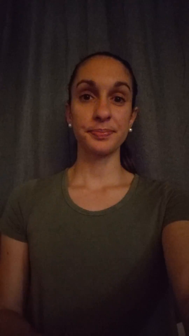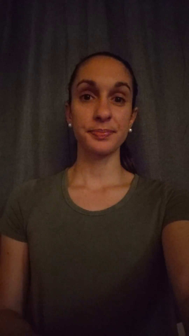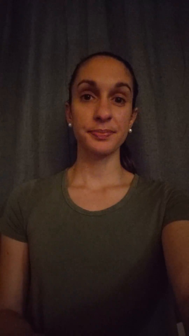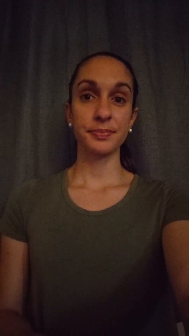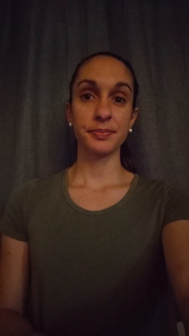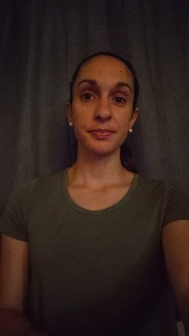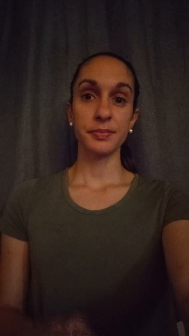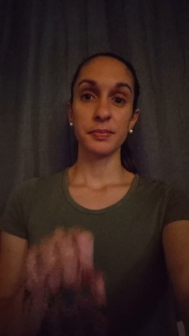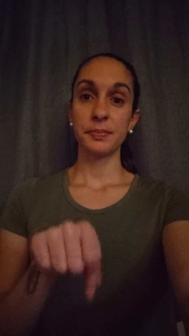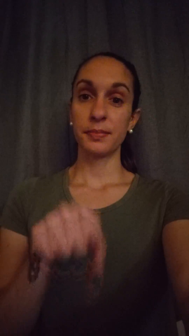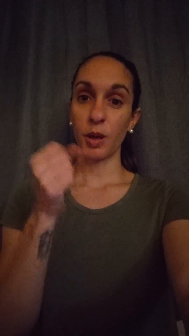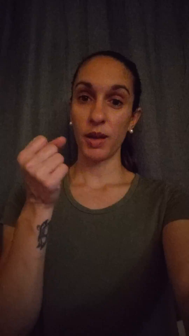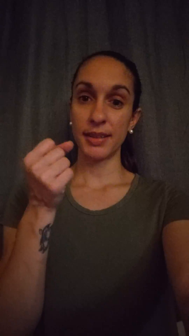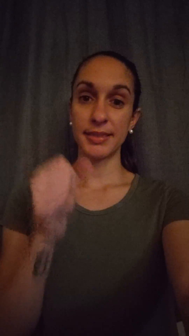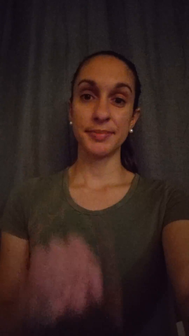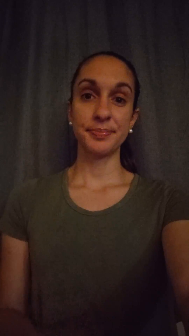broken